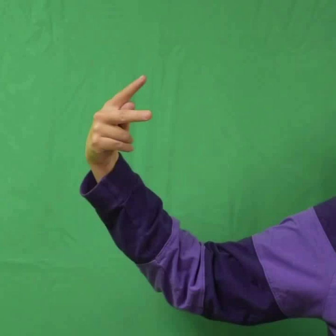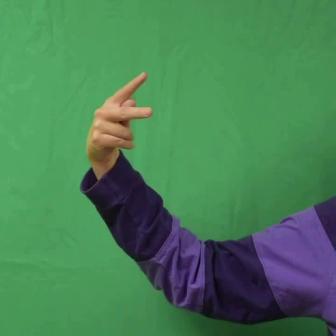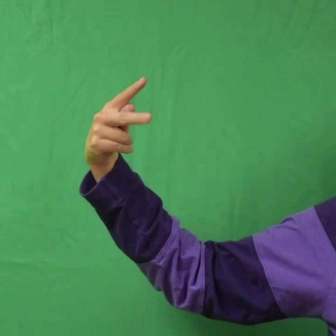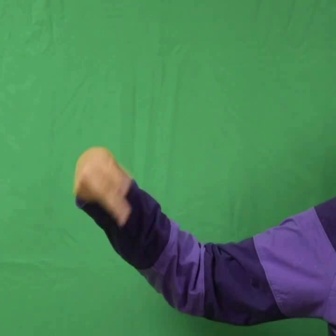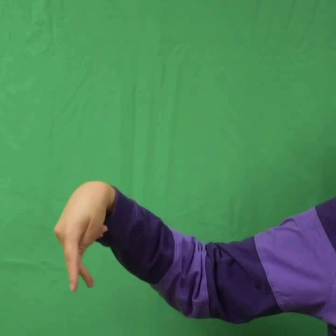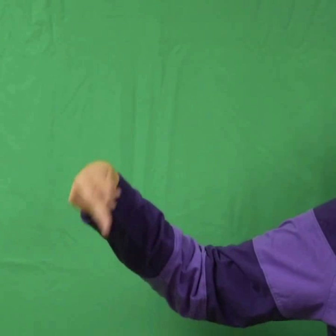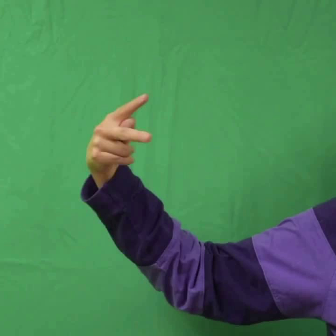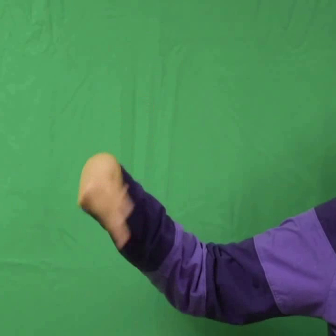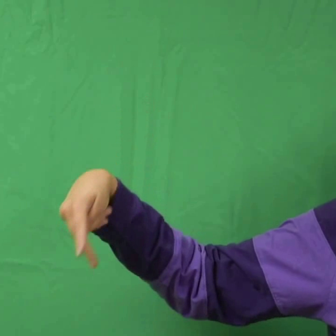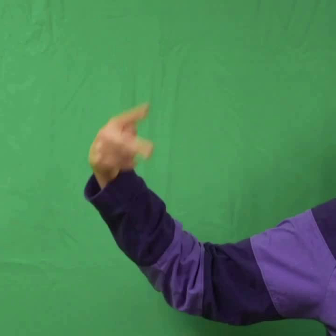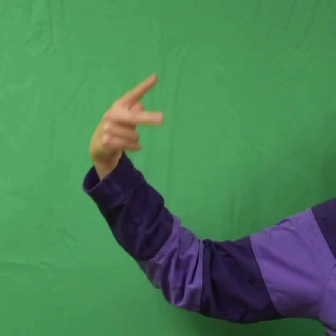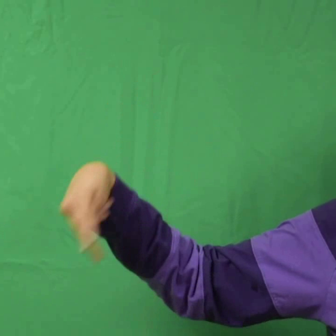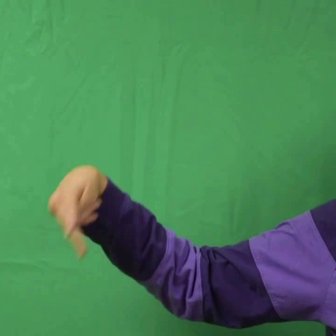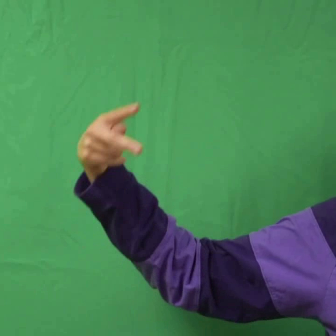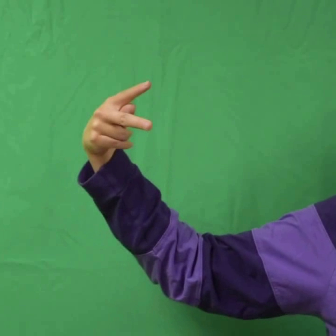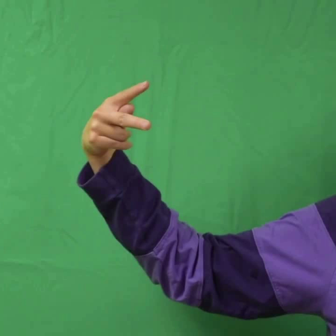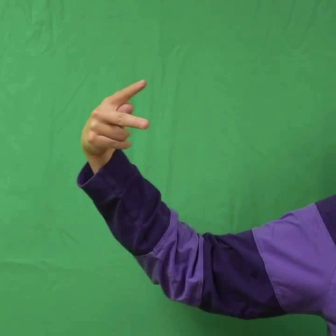K